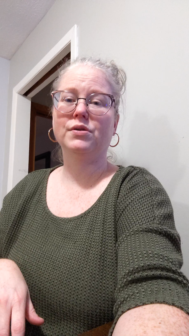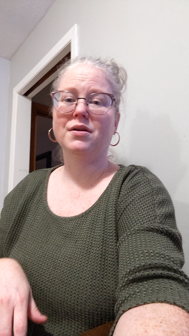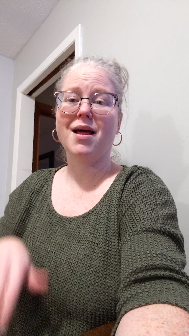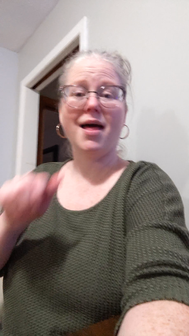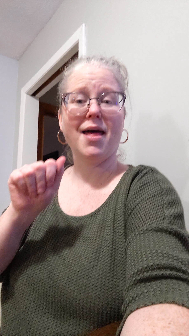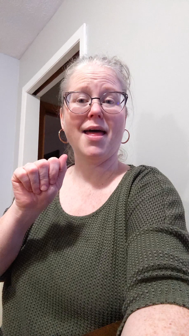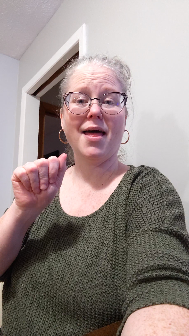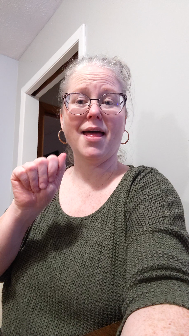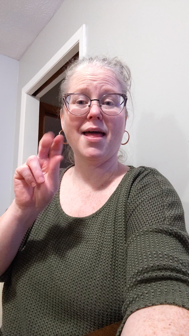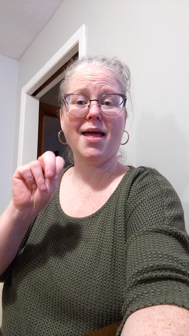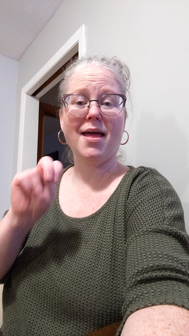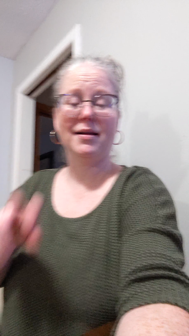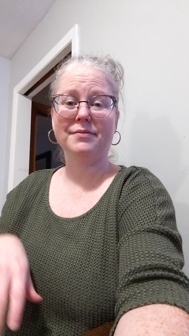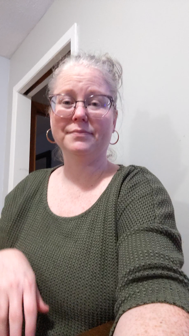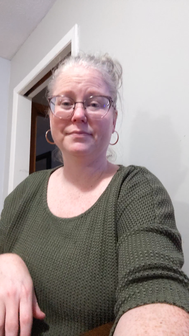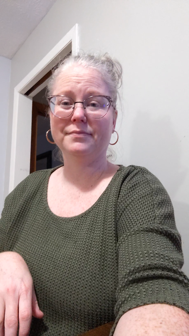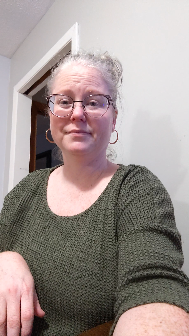an